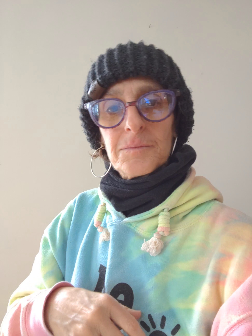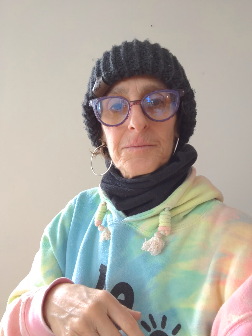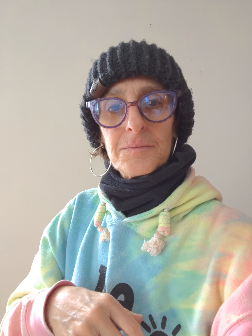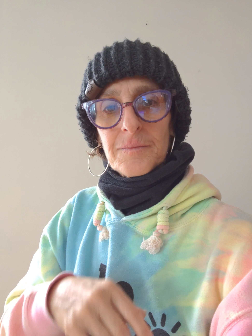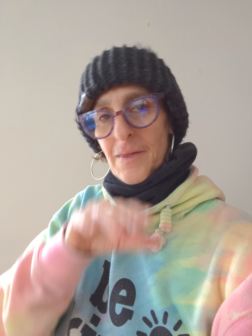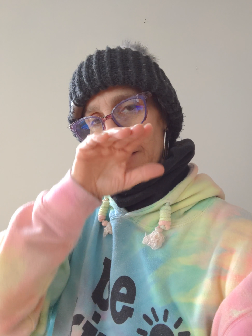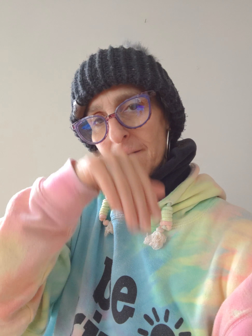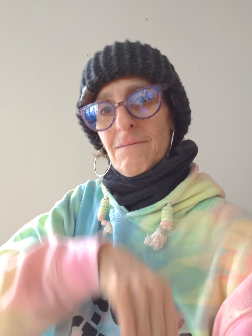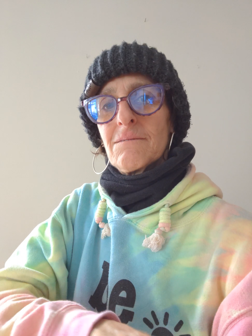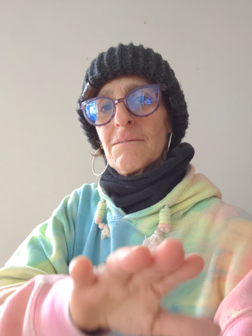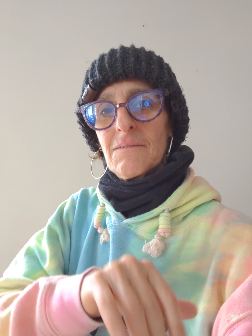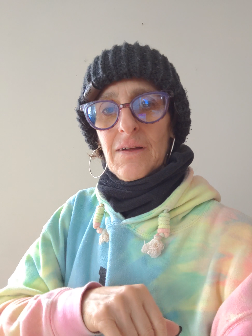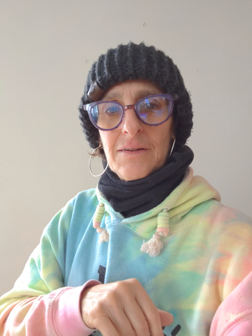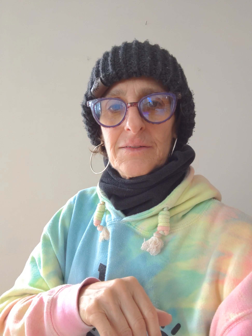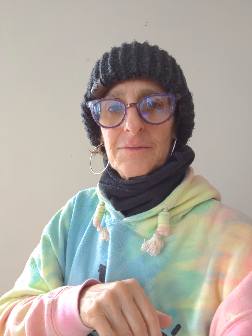elephant